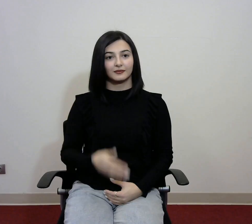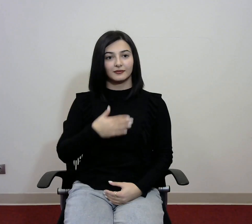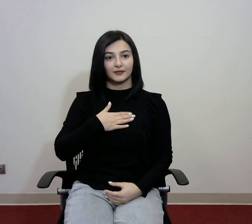mən